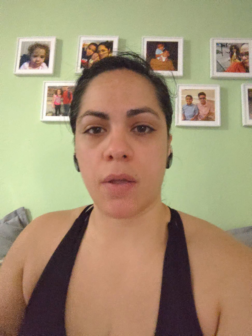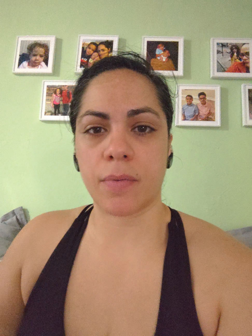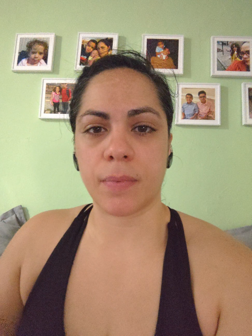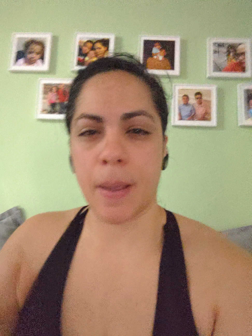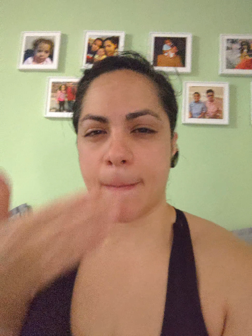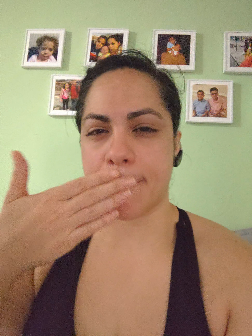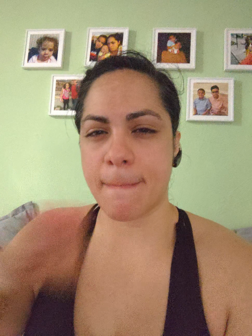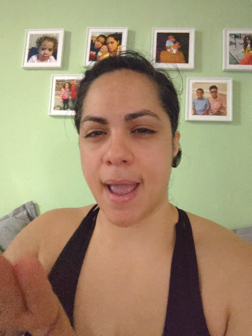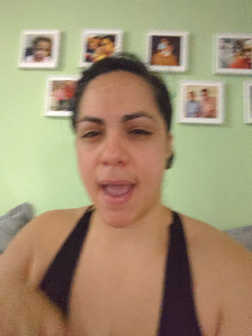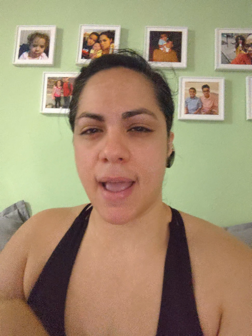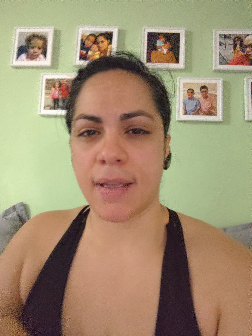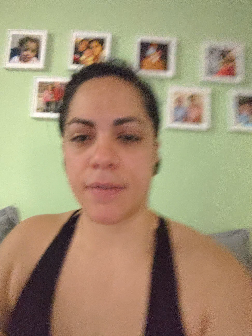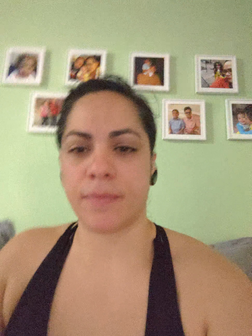bad